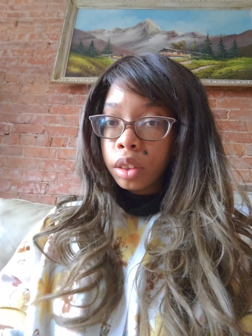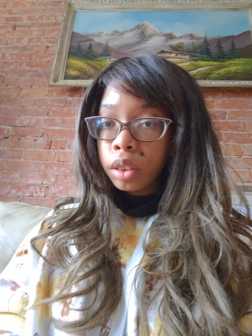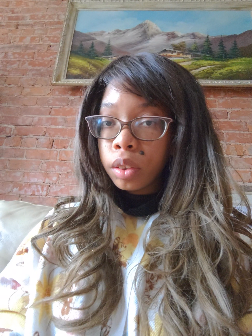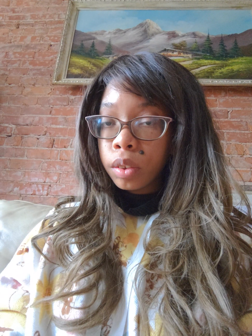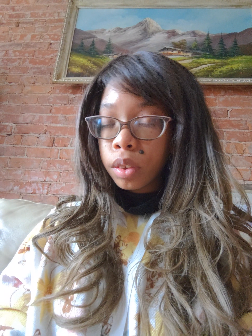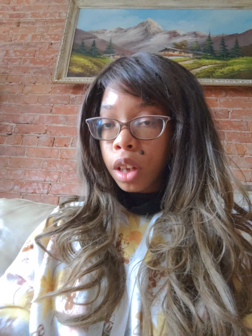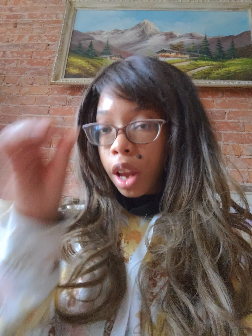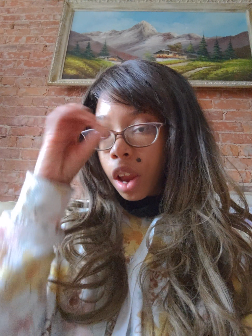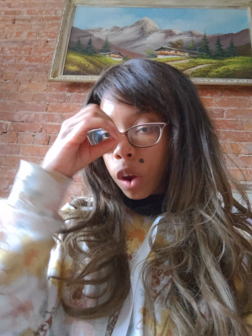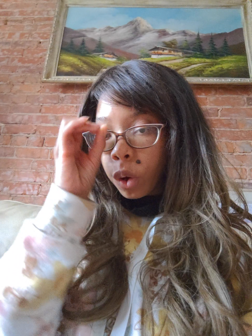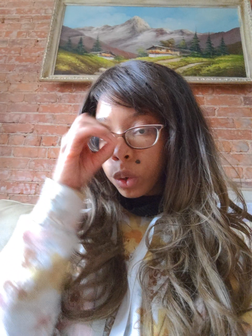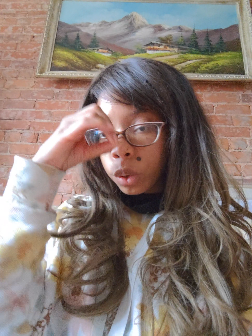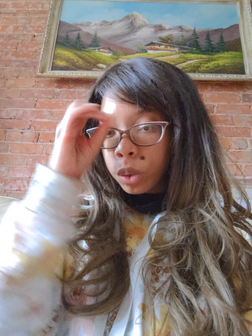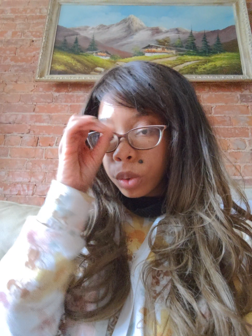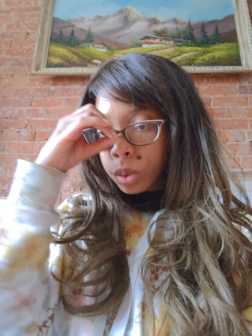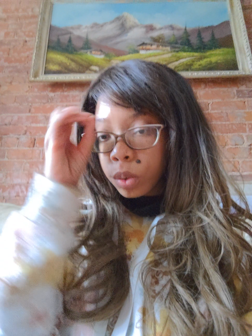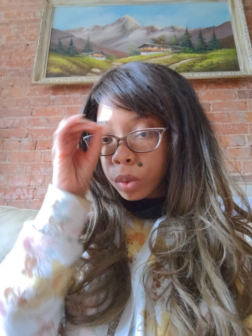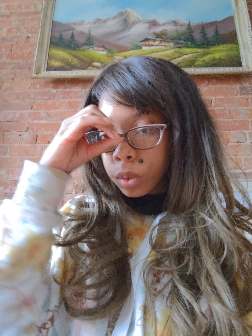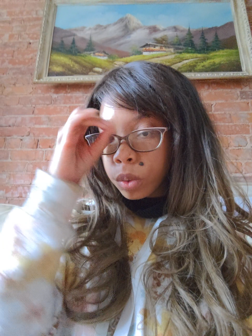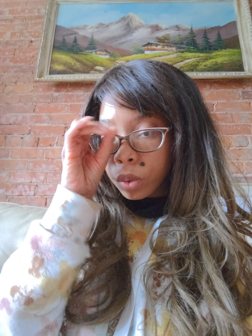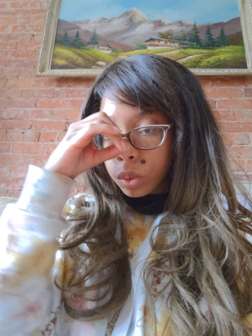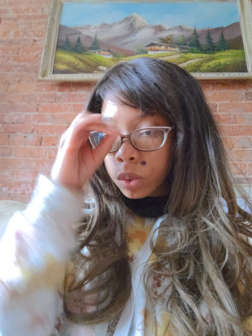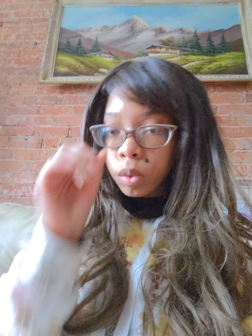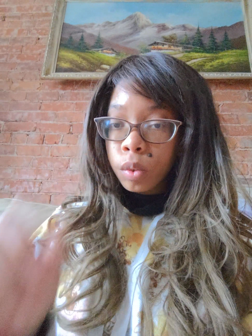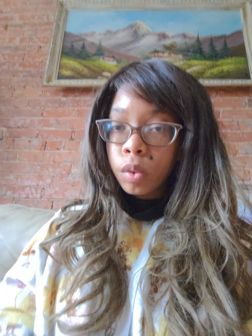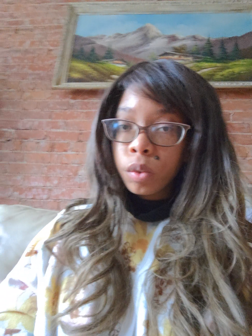owl